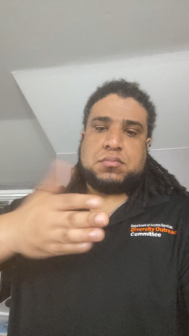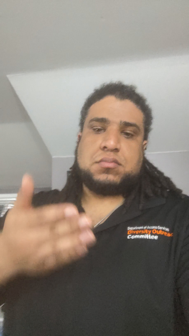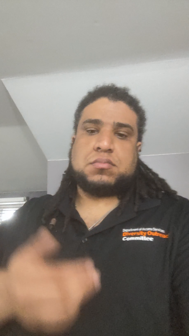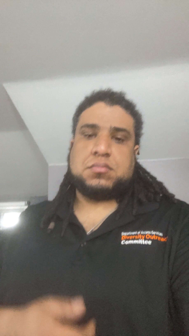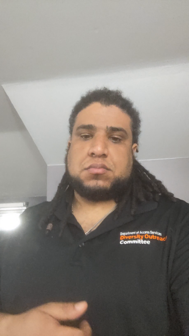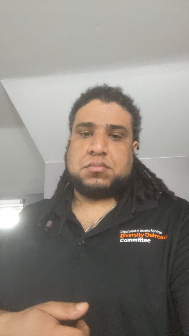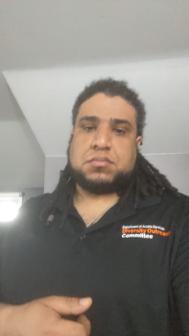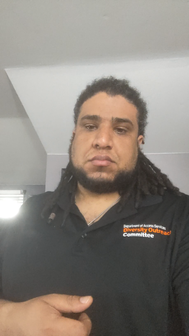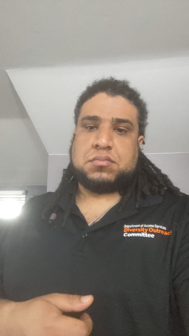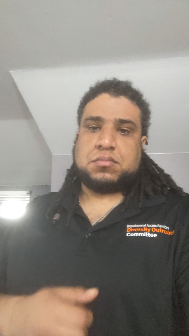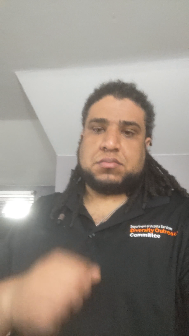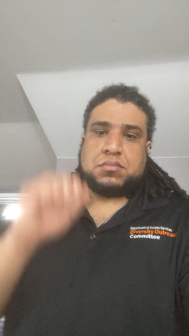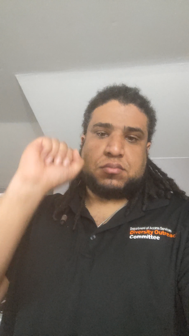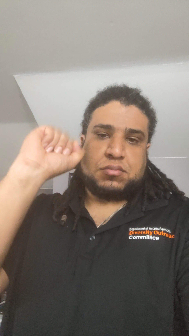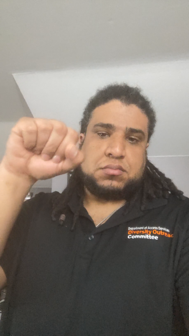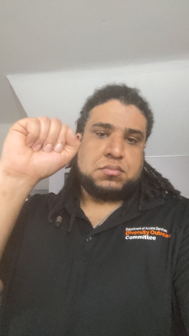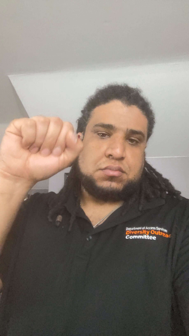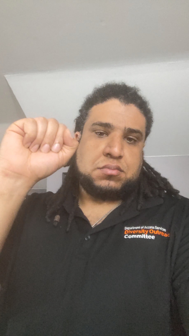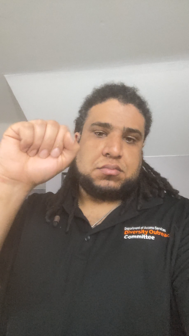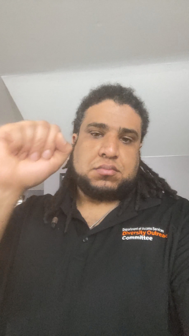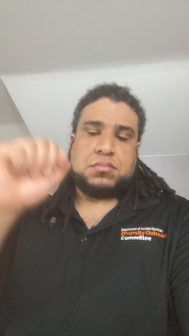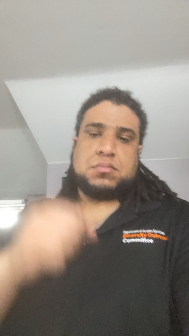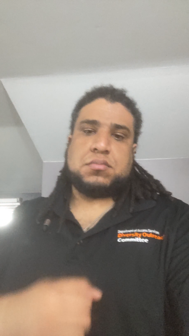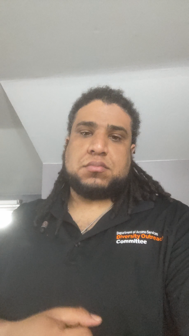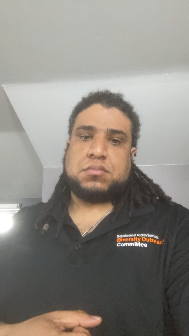knock